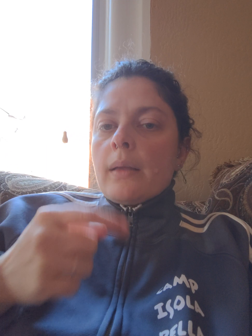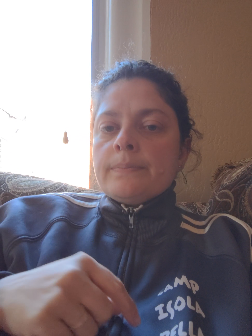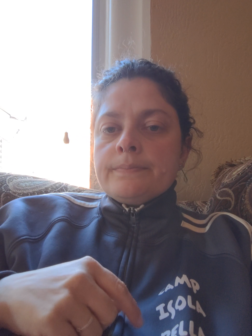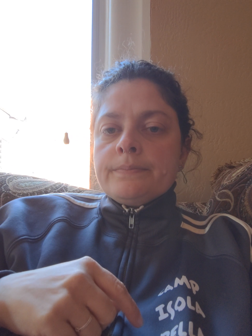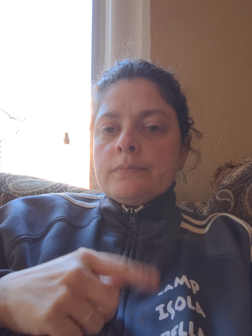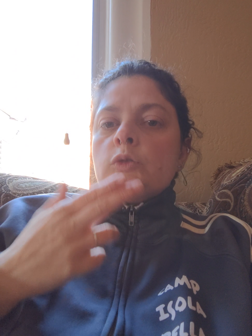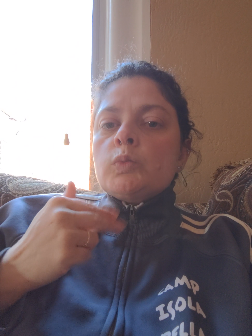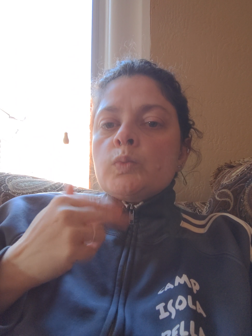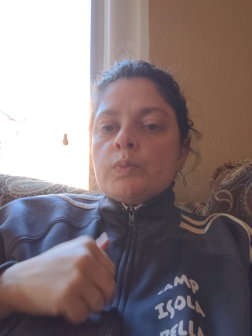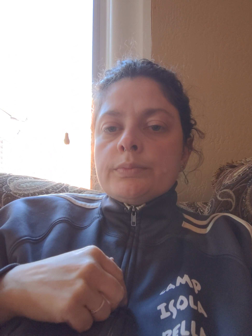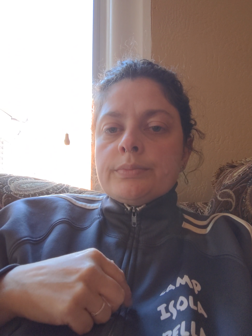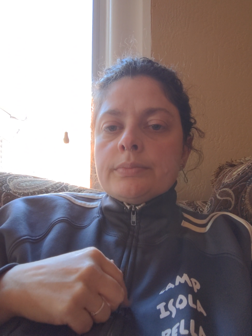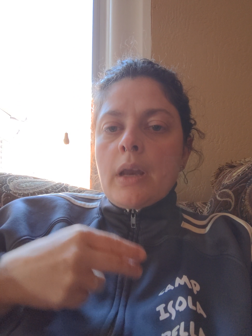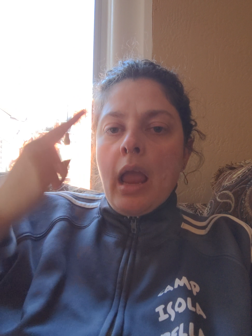cute